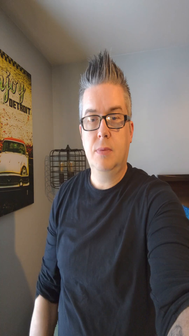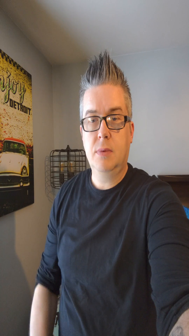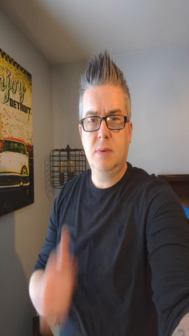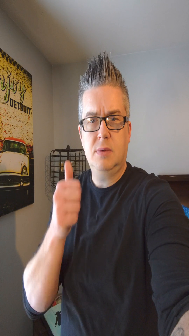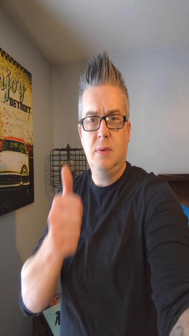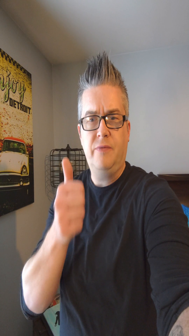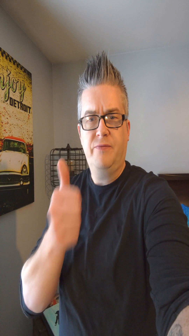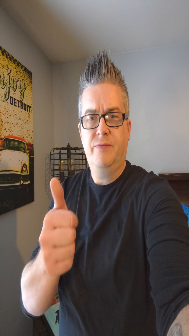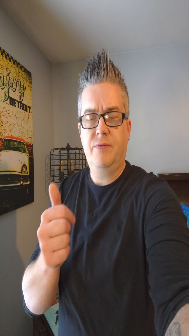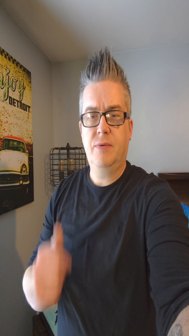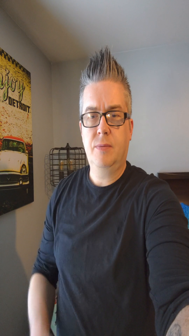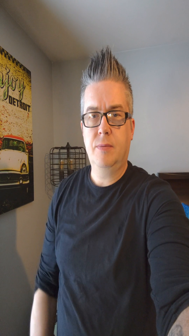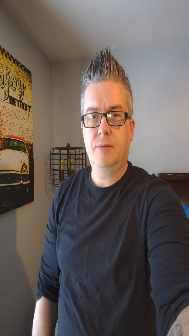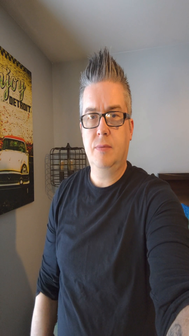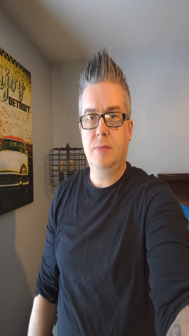yourself